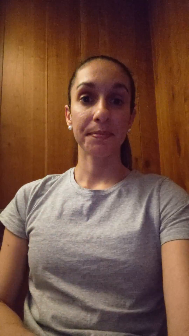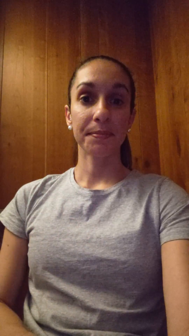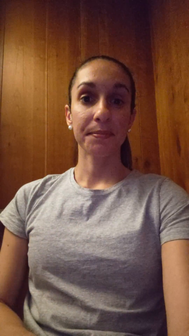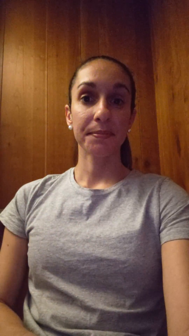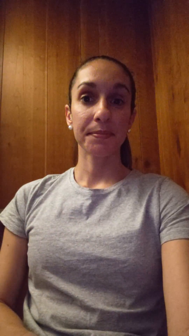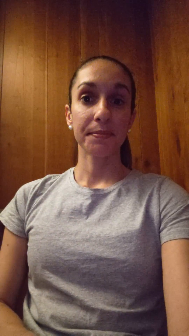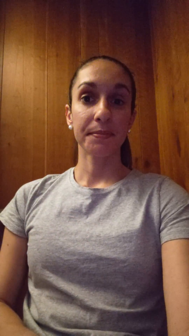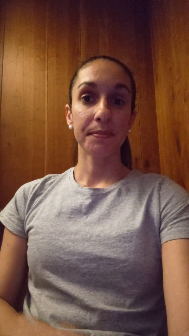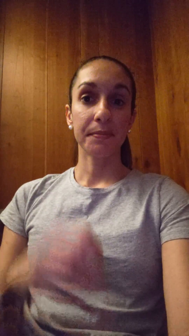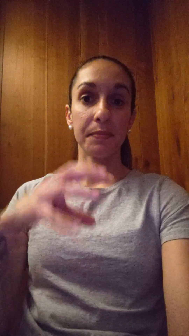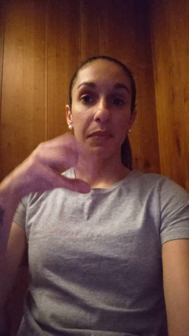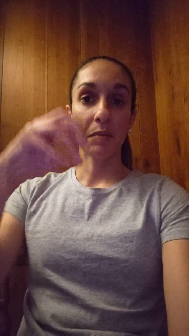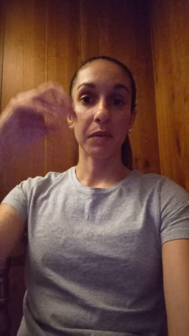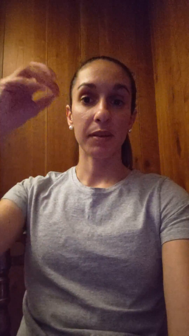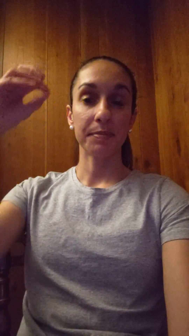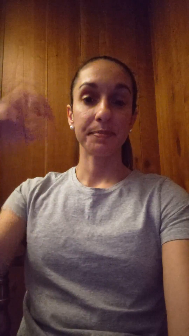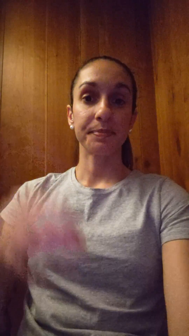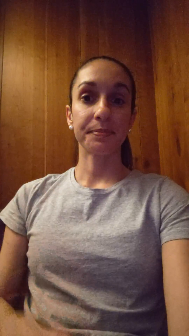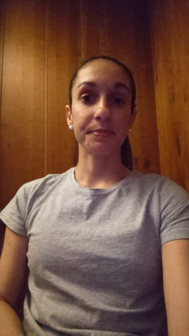bubbles